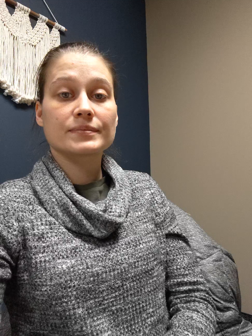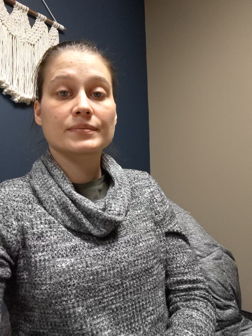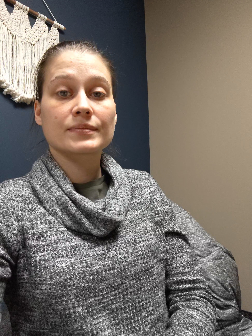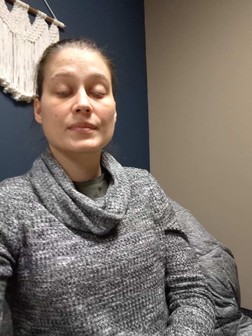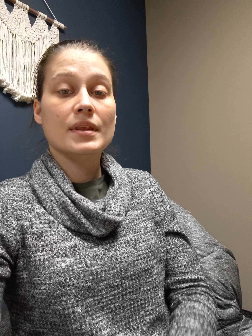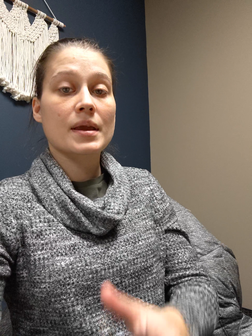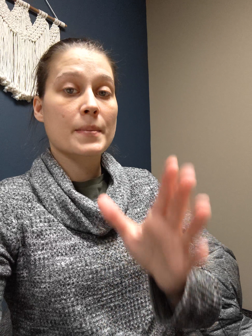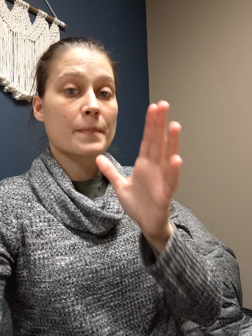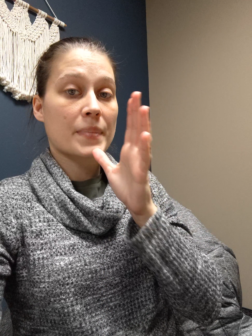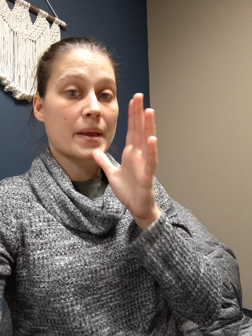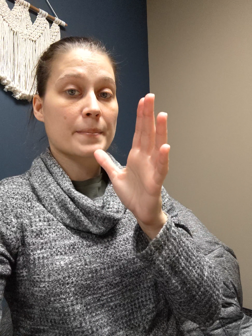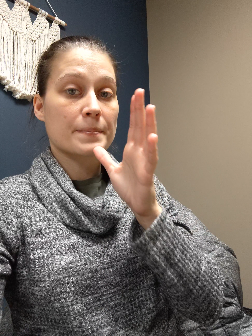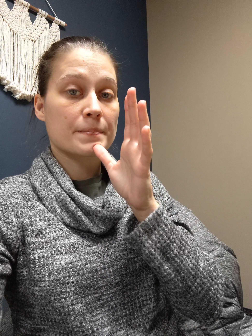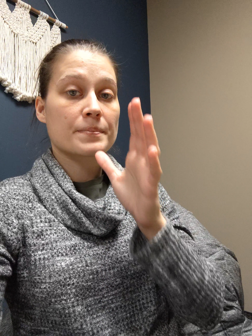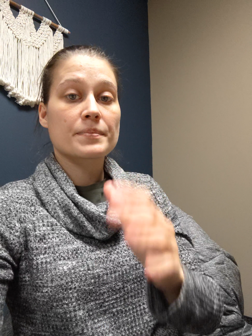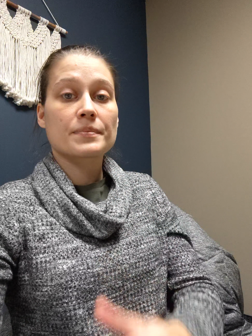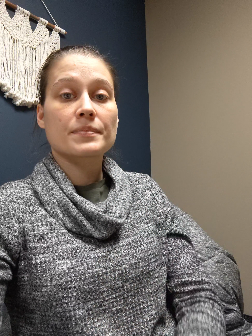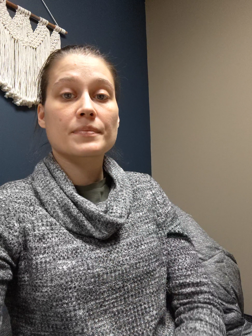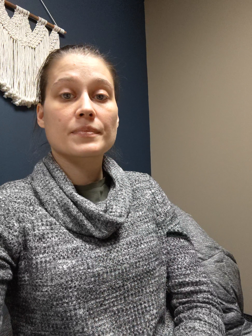mom